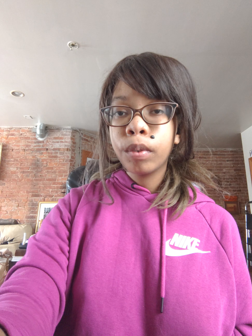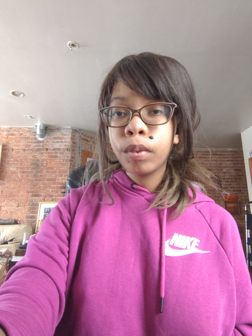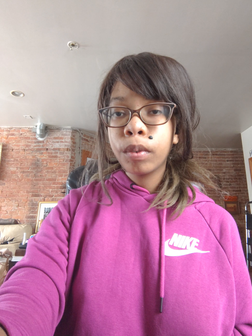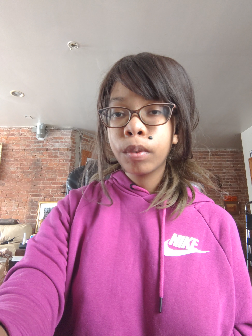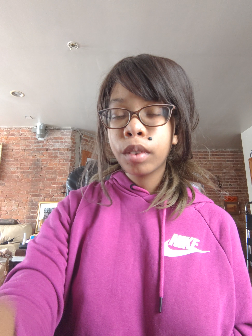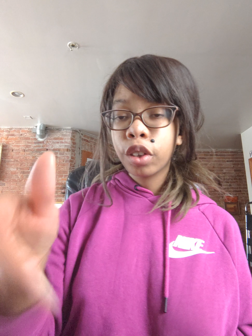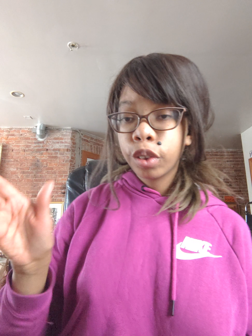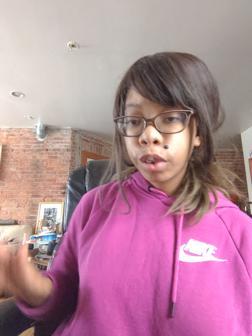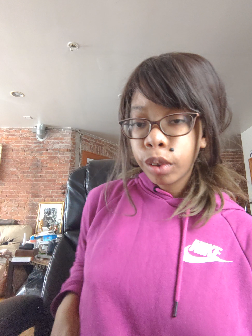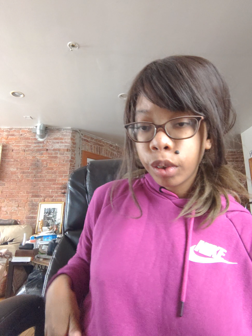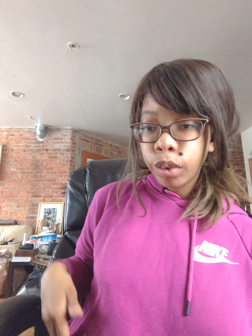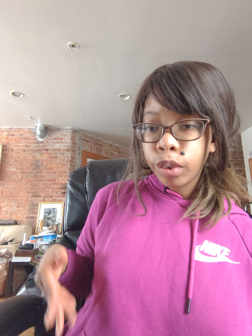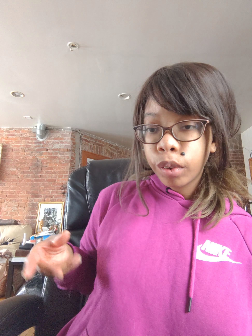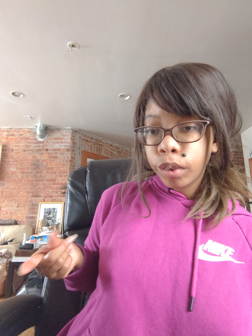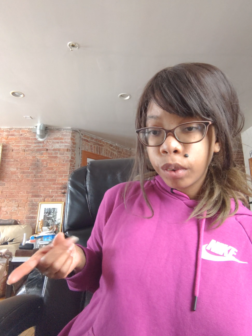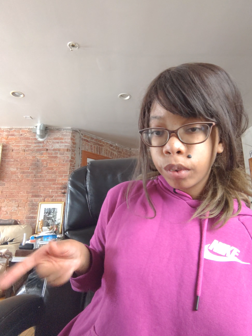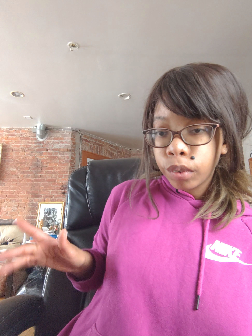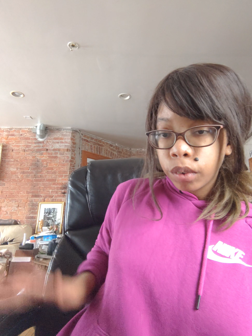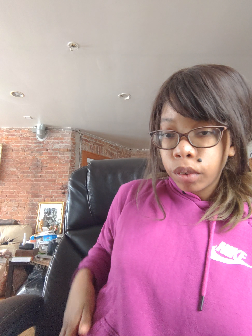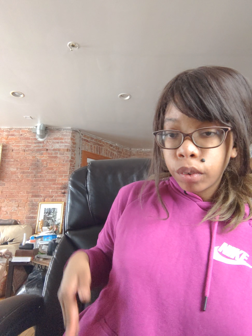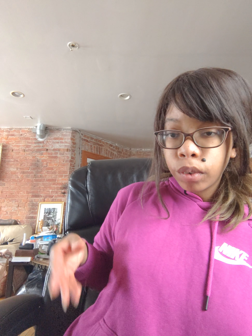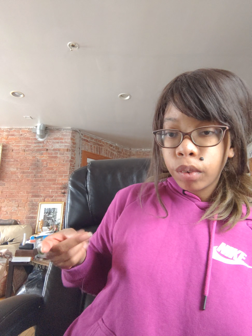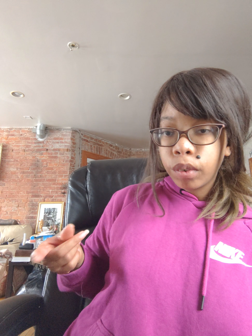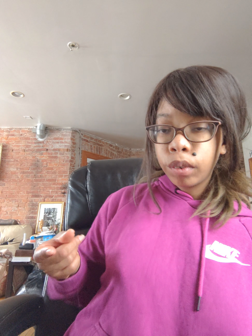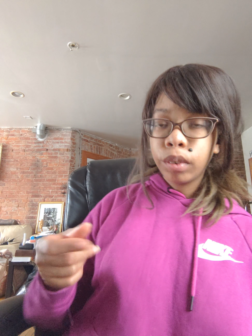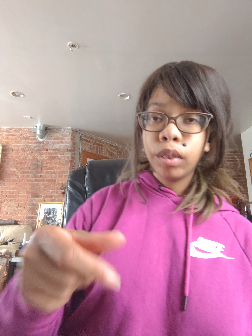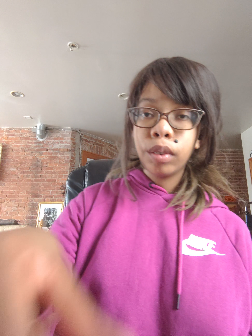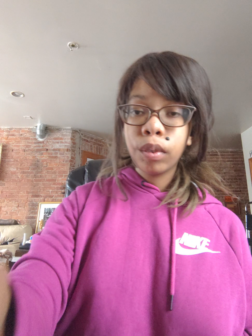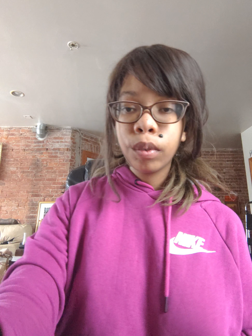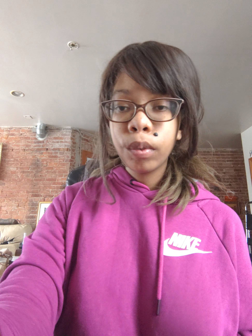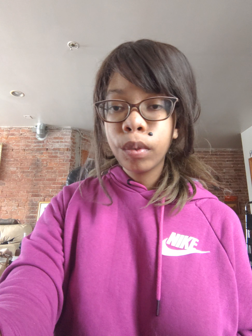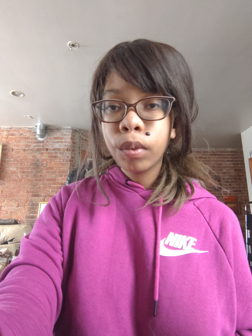dog